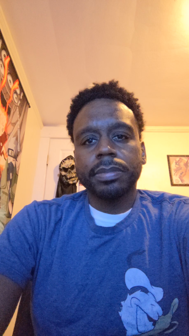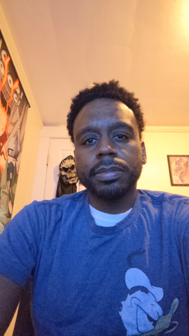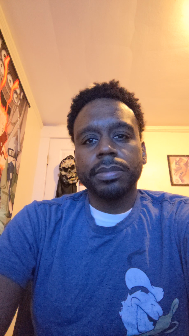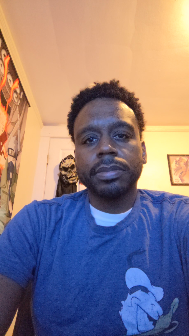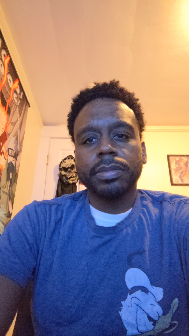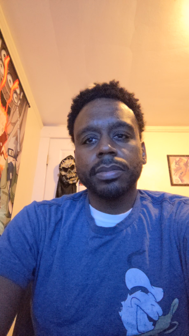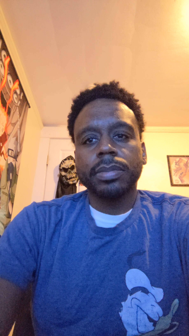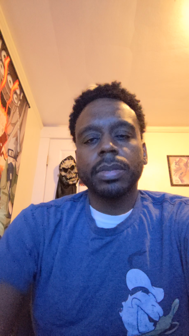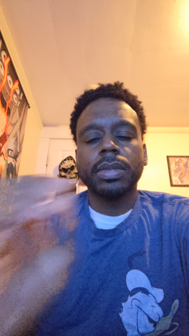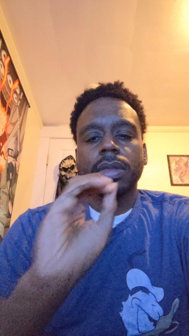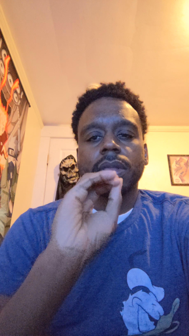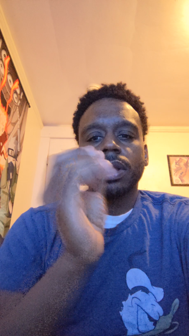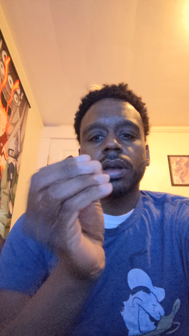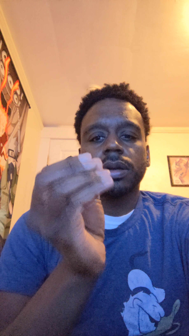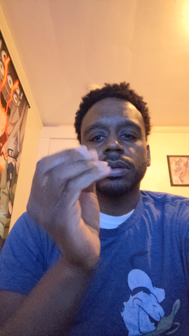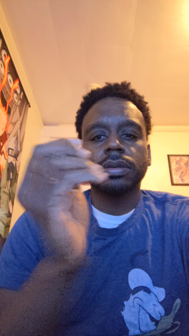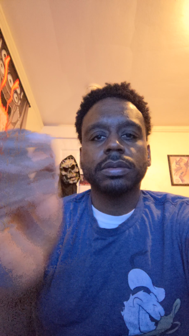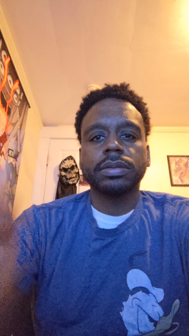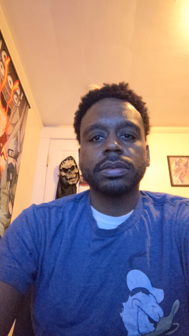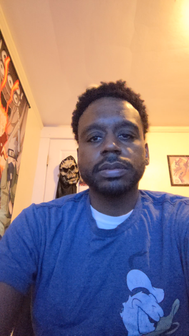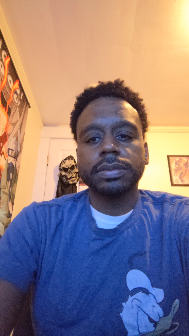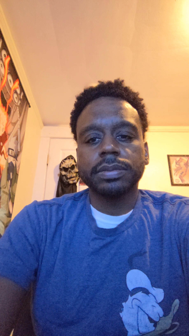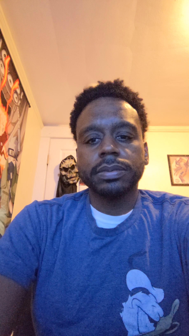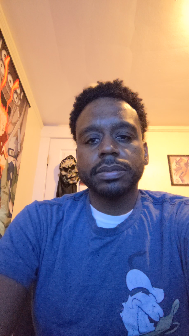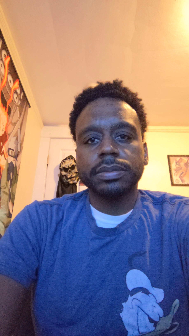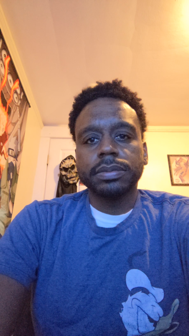none